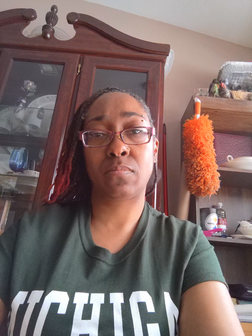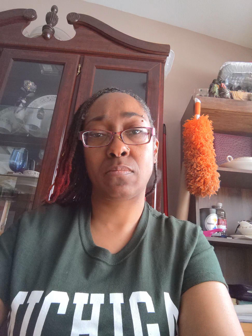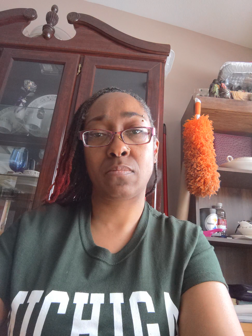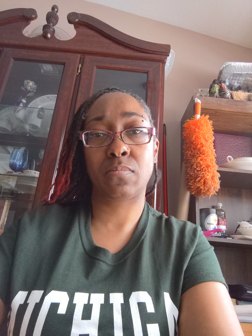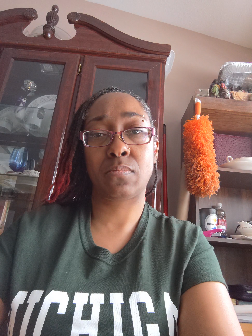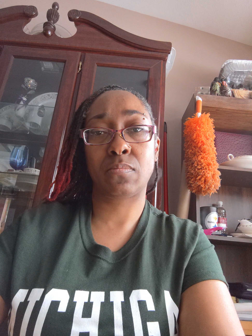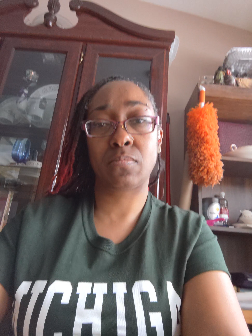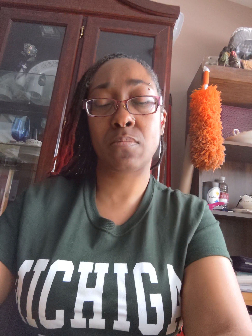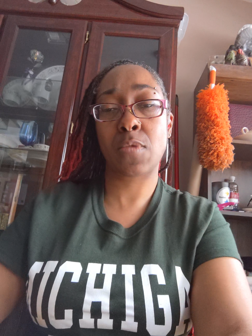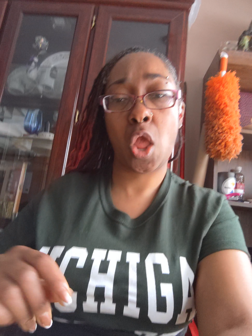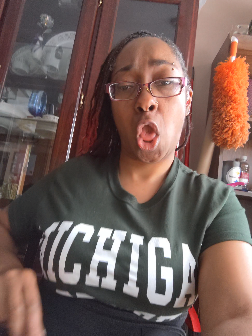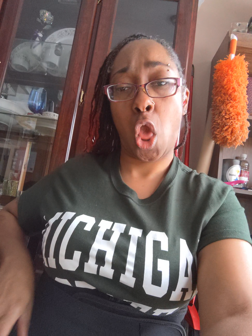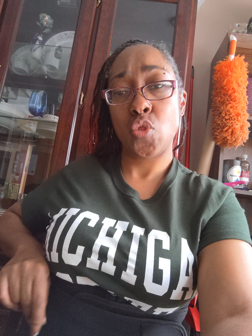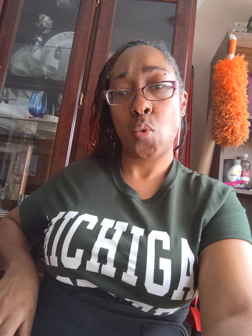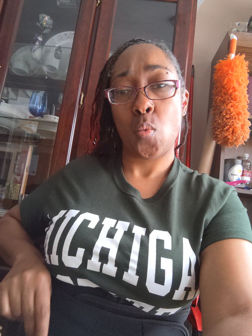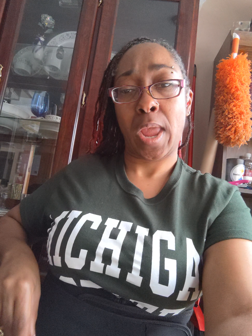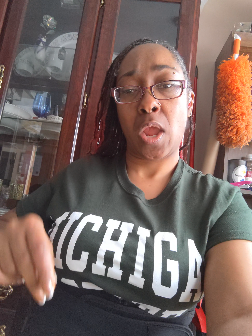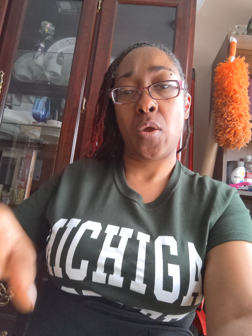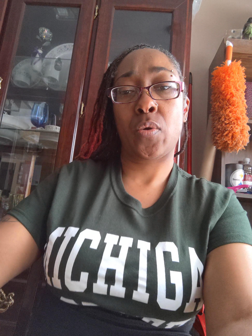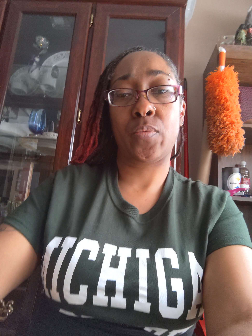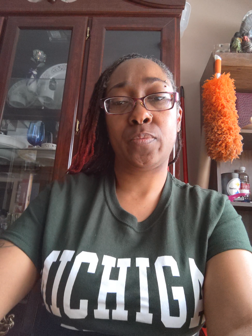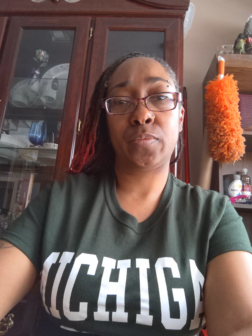underwear